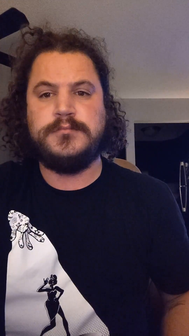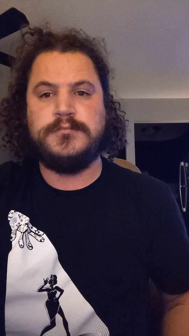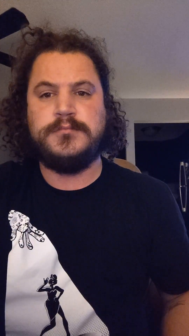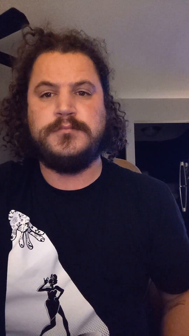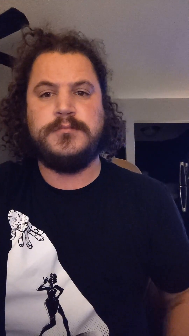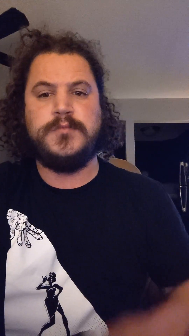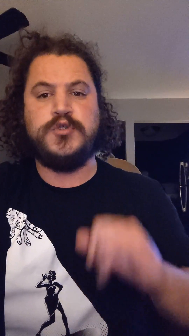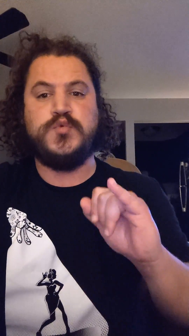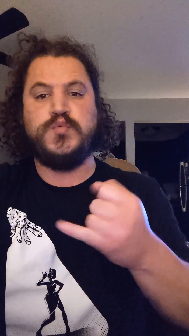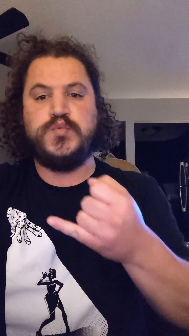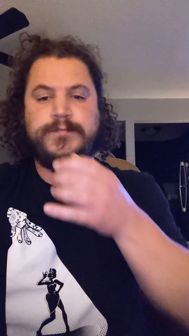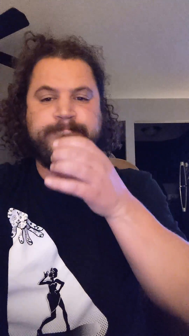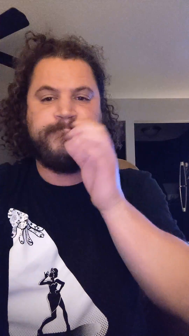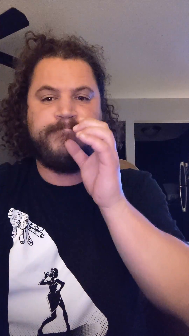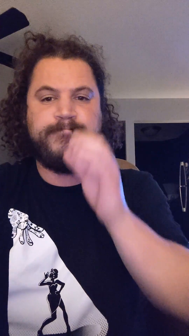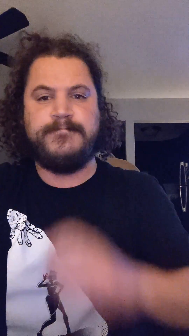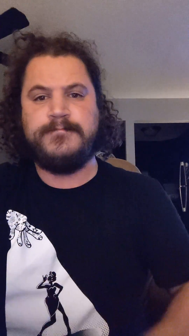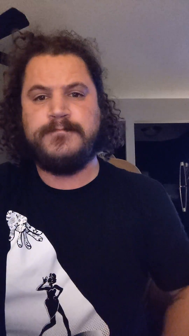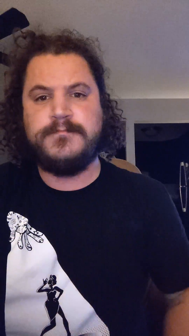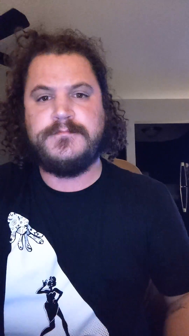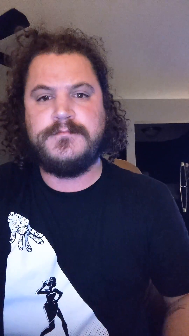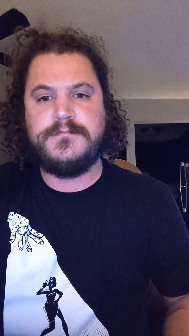juice